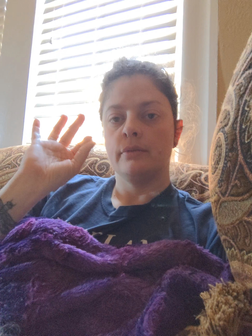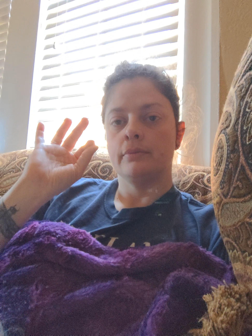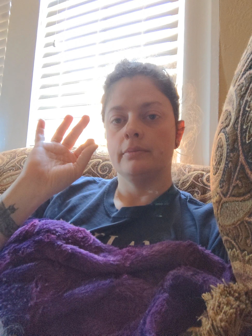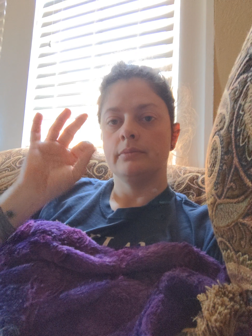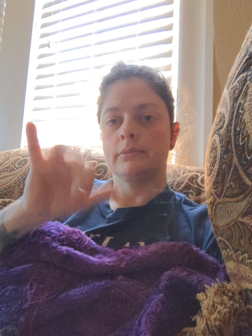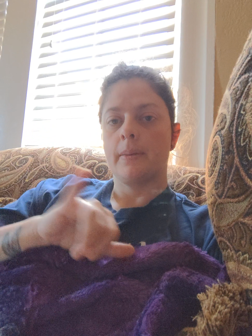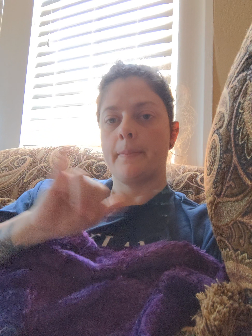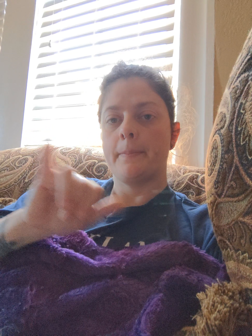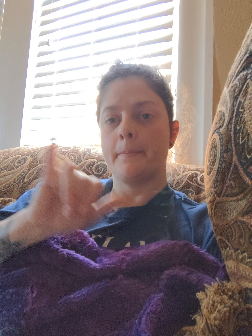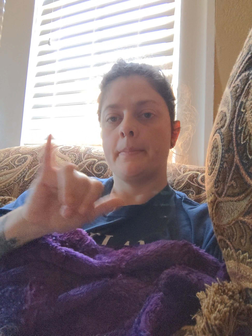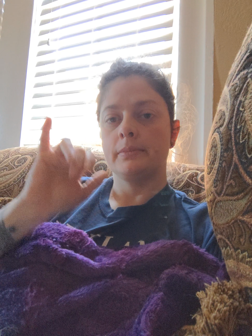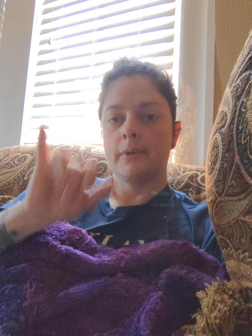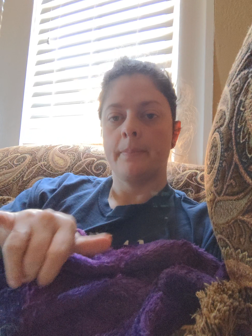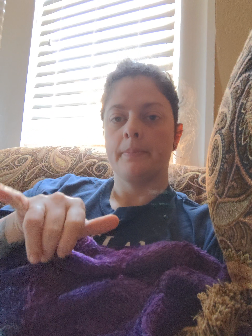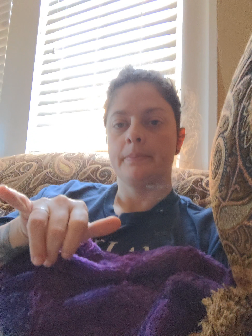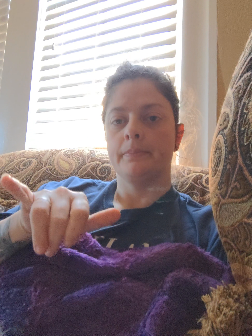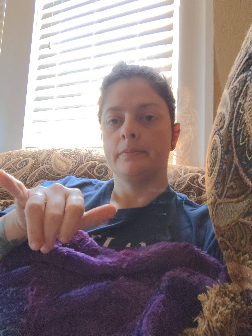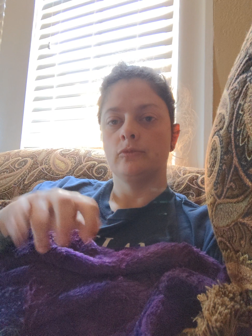same